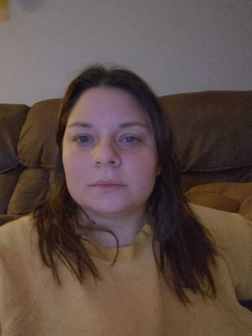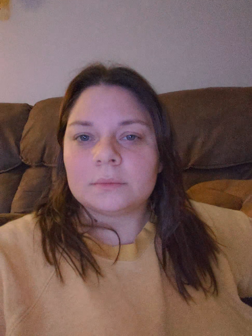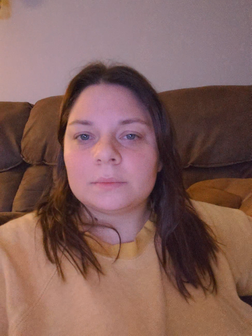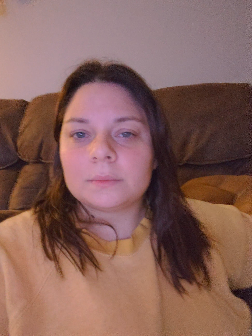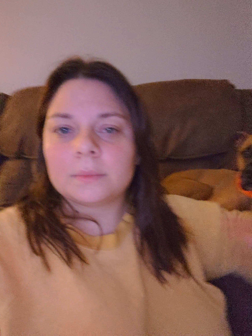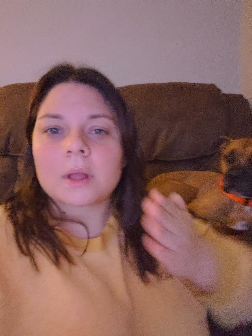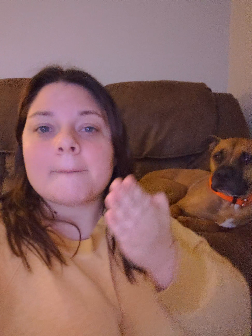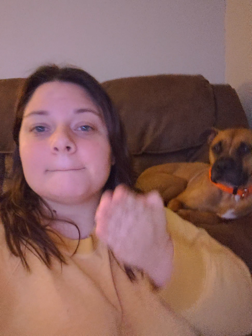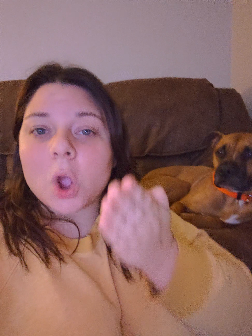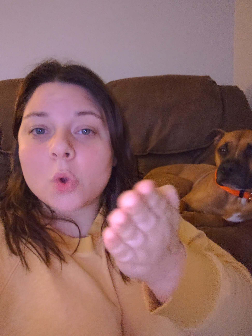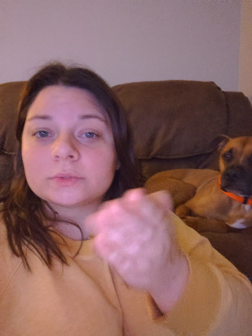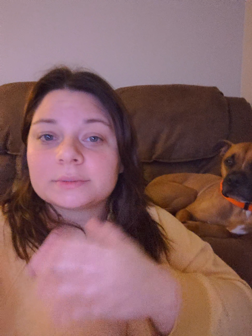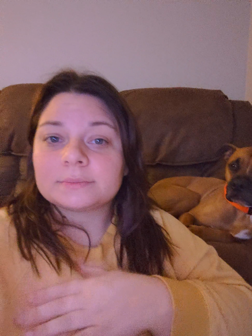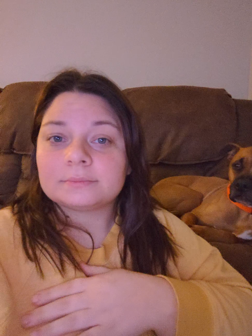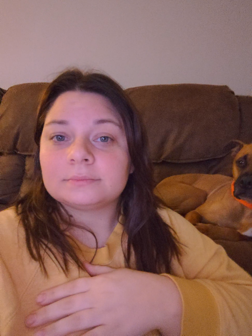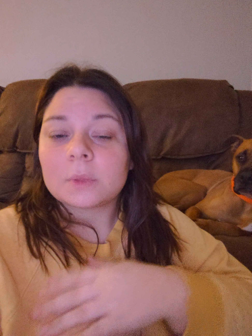boat